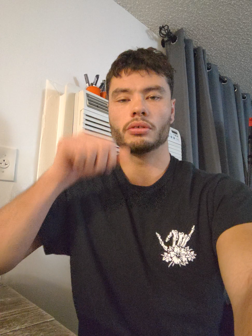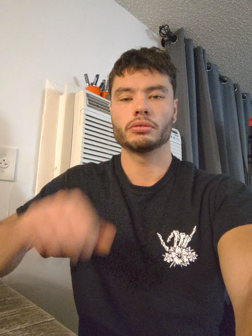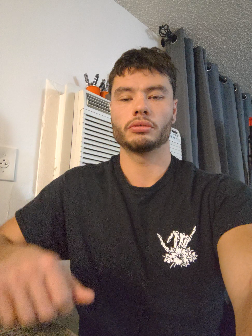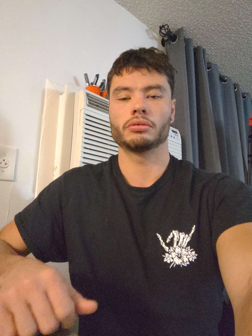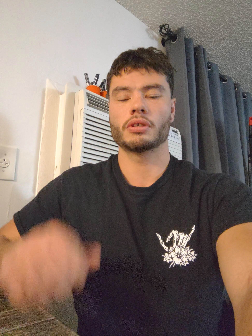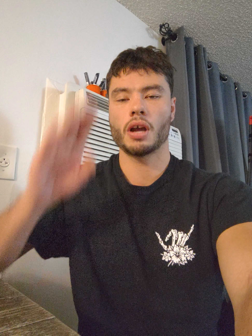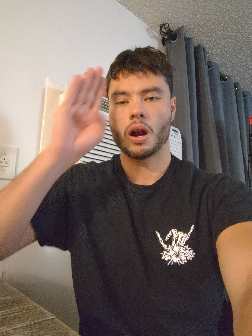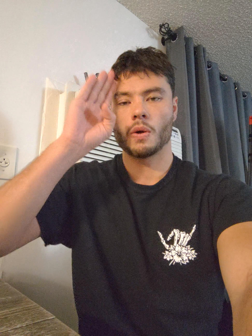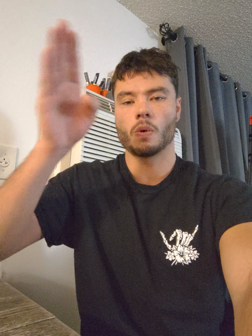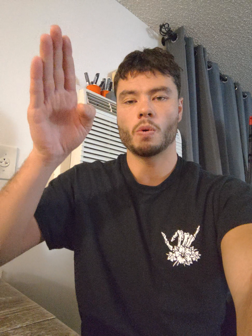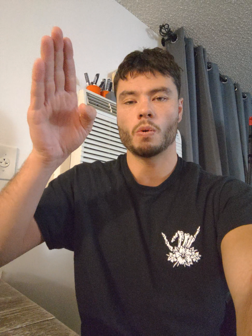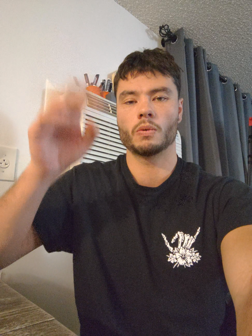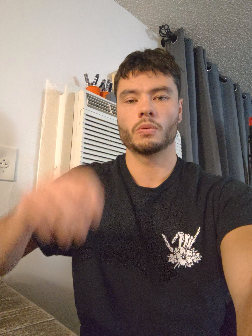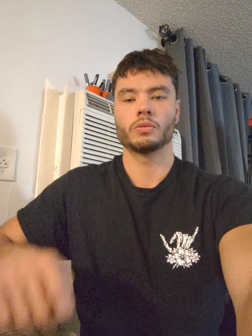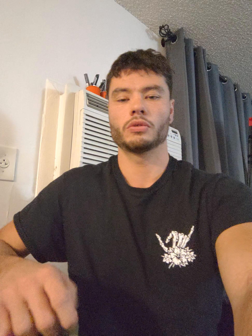hello